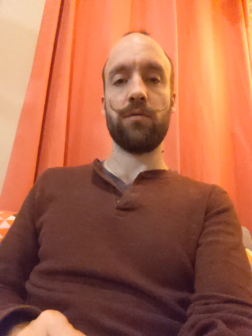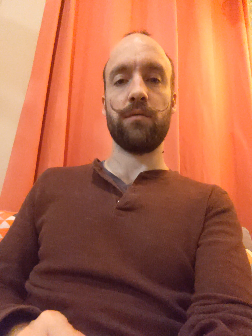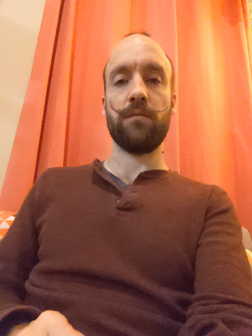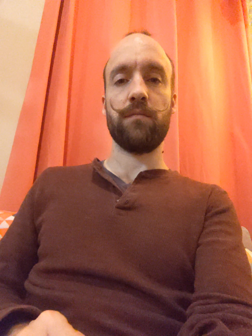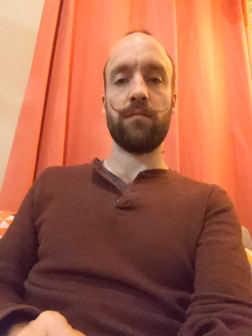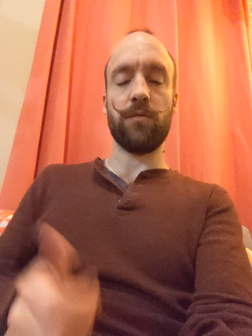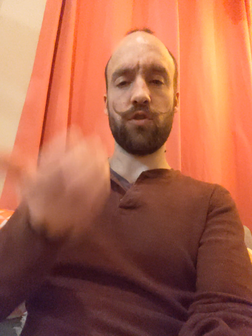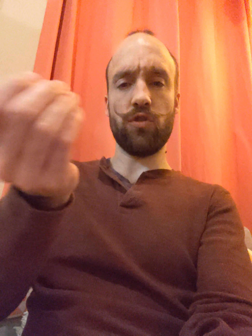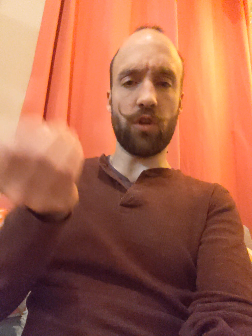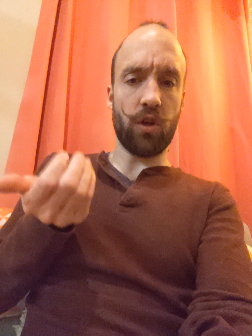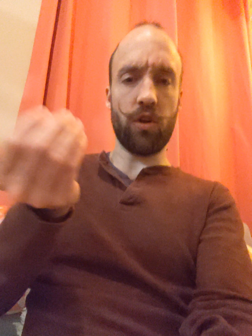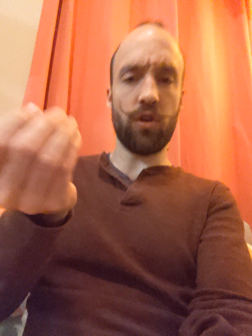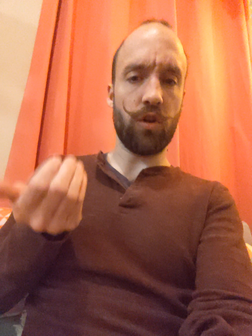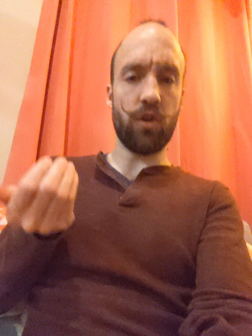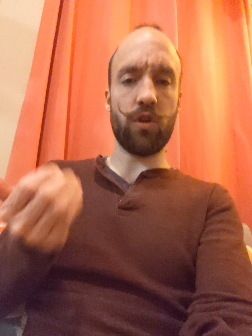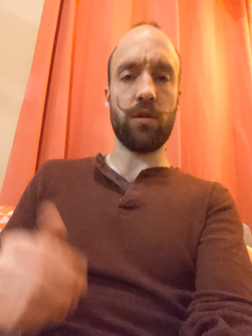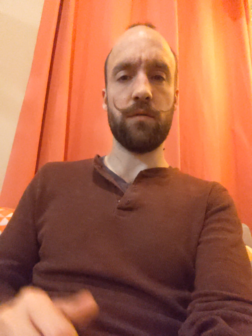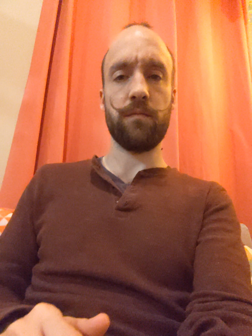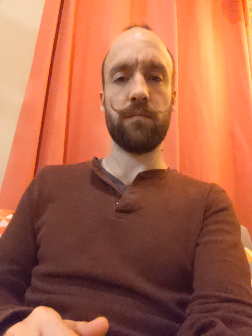drawer